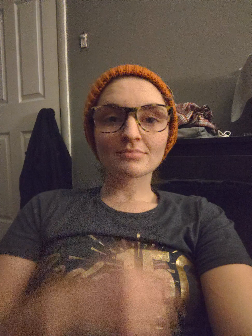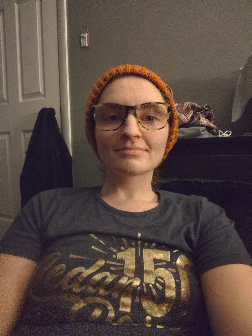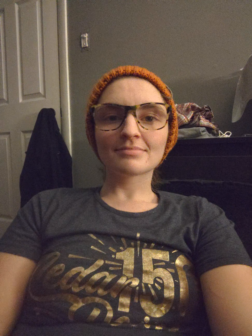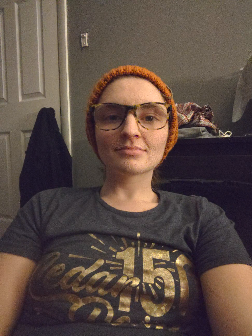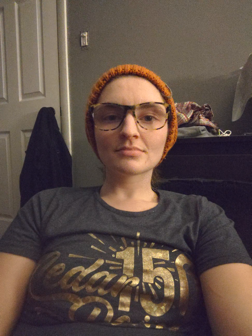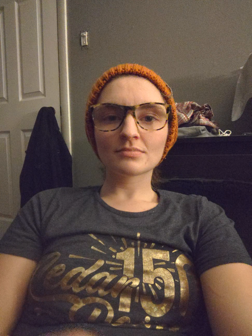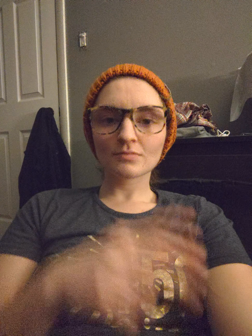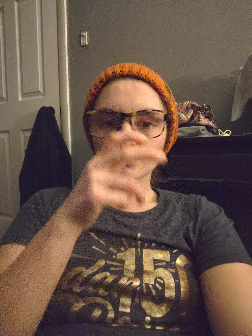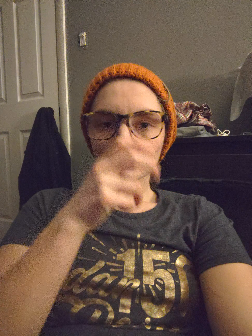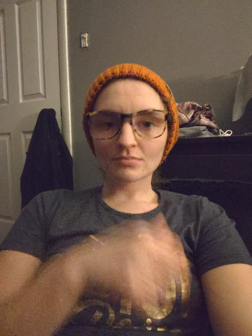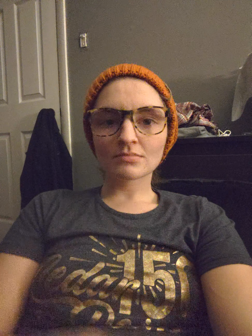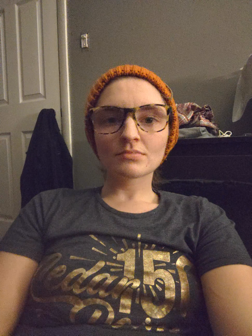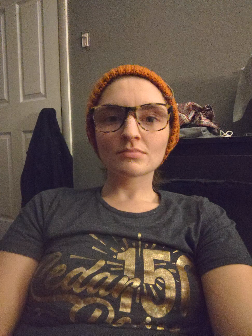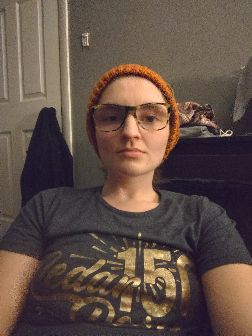bug